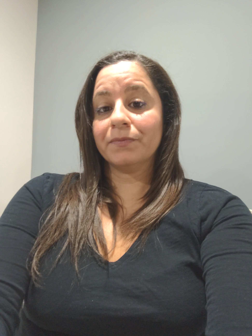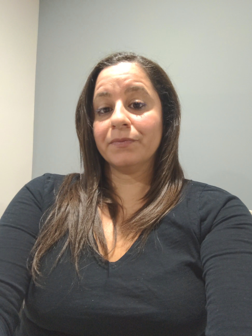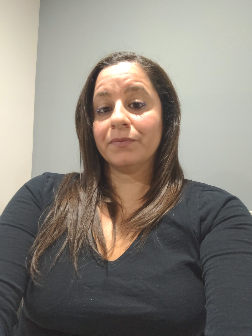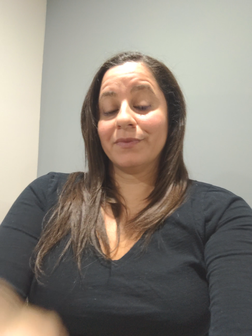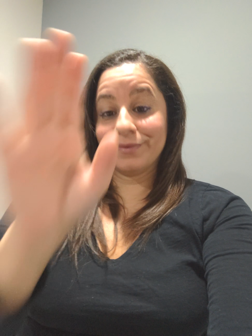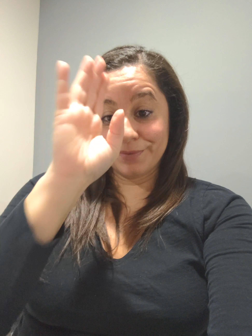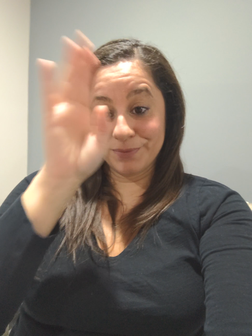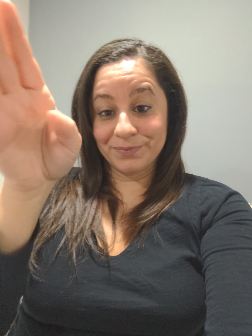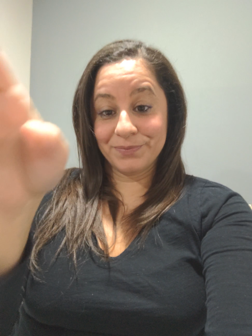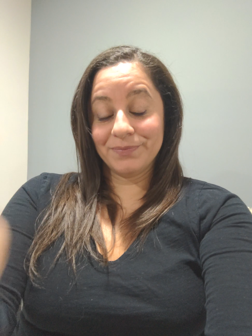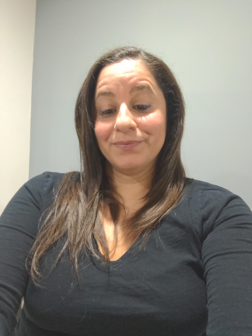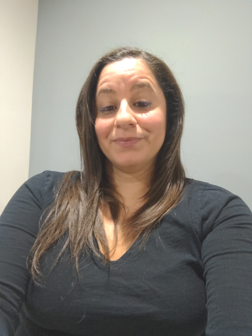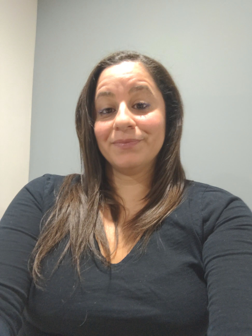hello